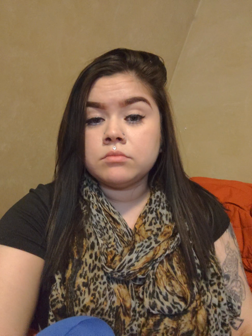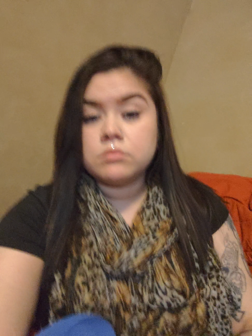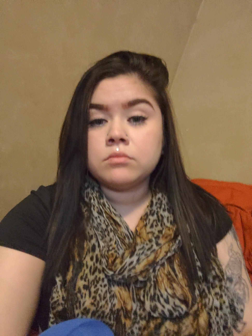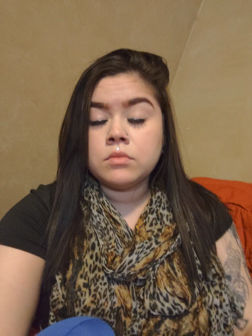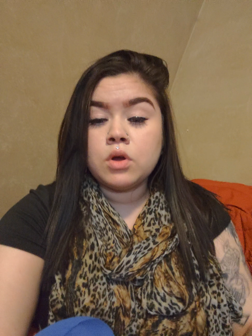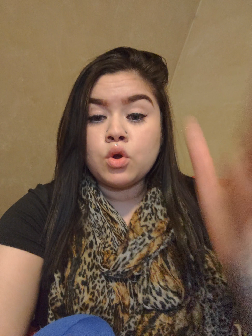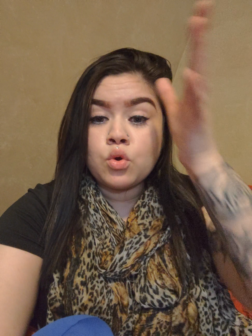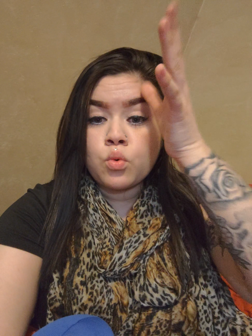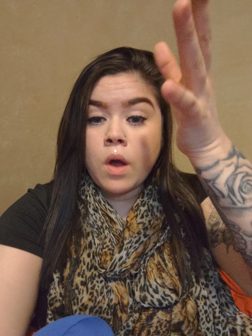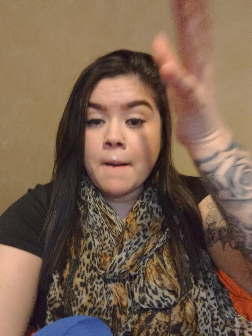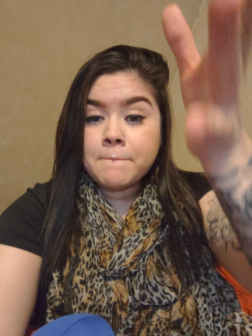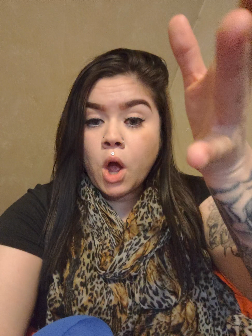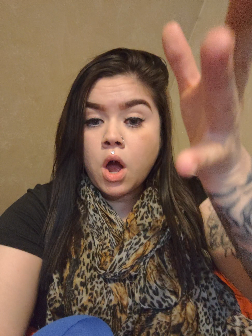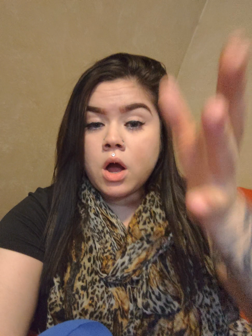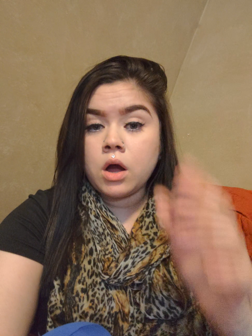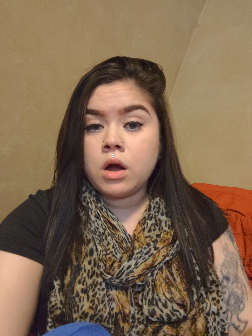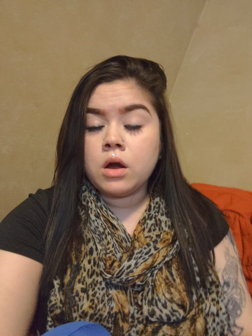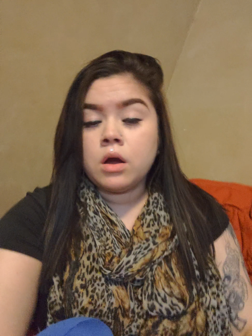grandpa